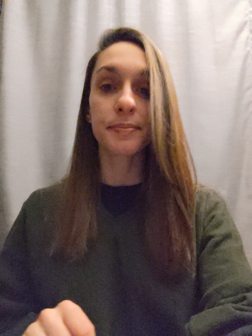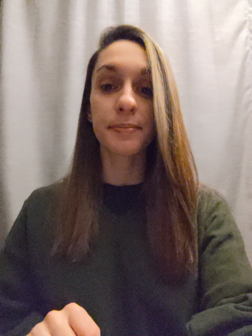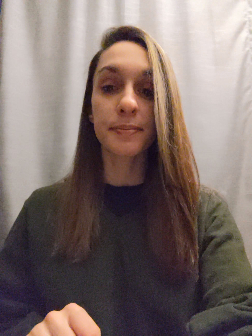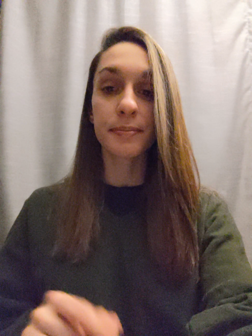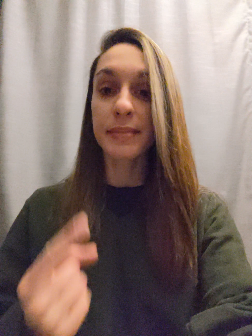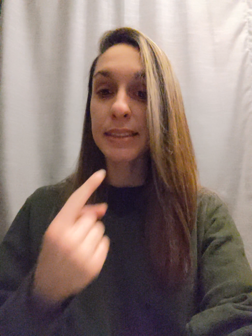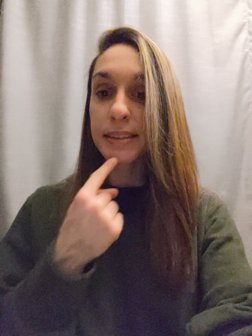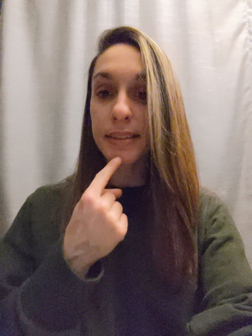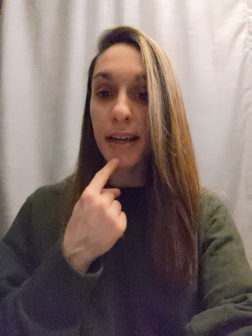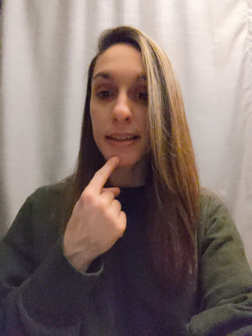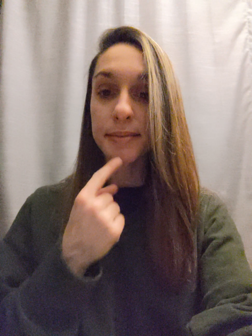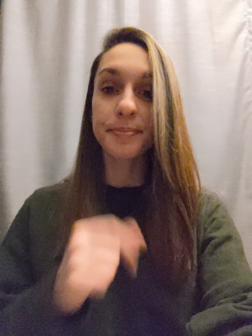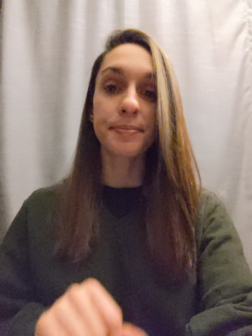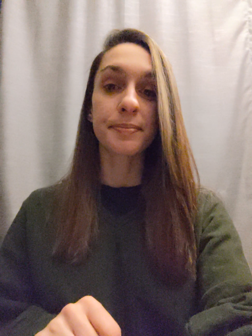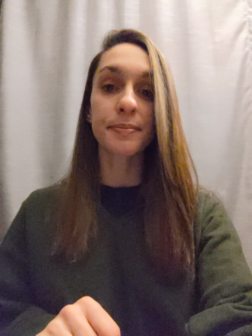say